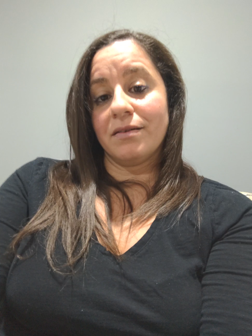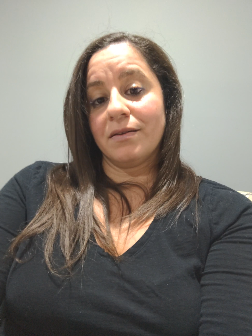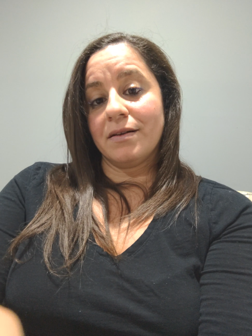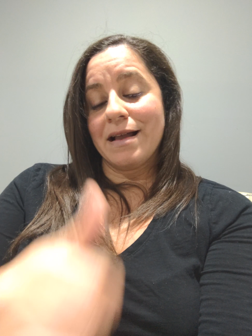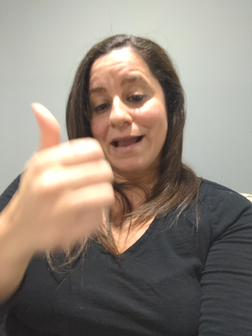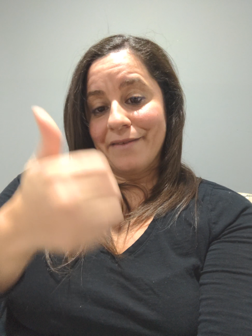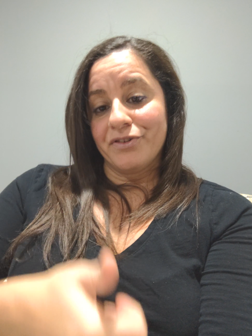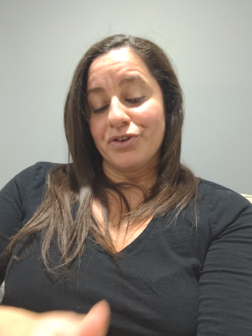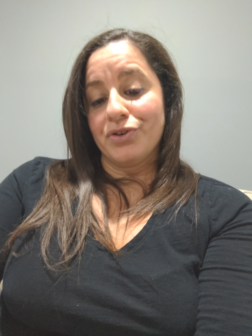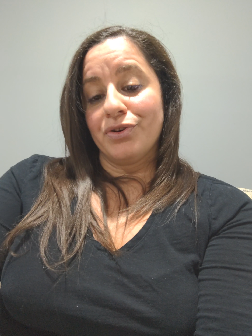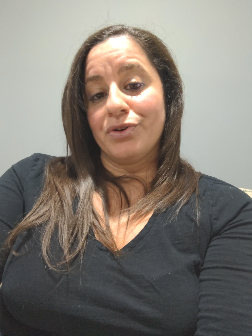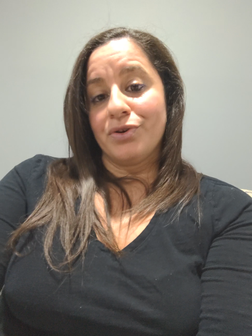every